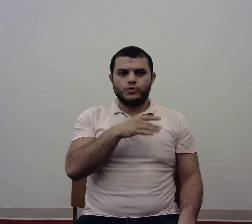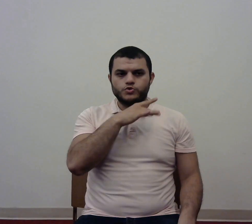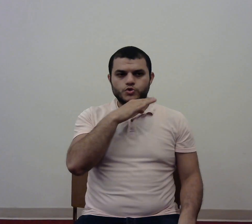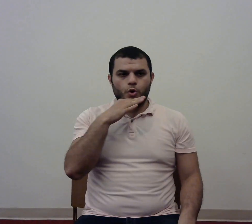çox